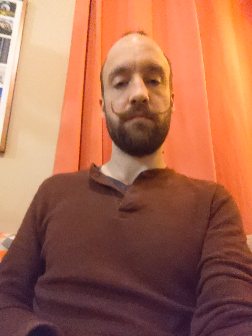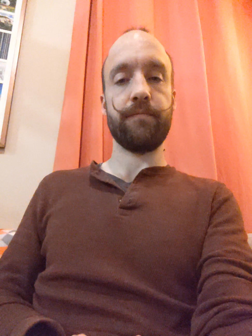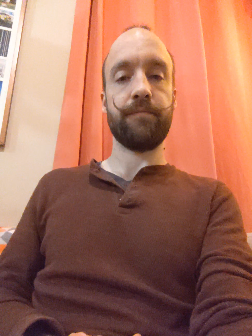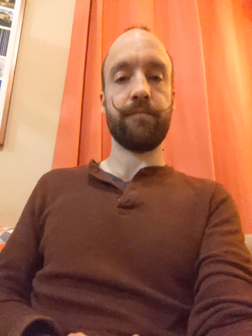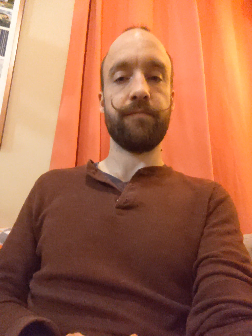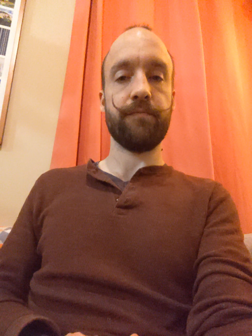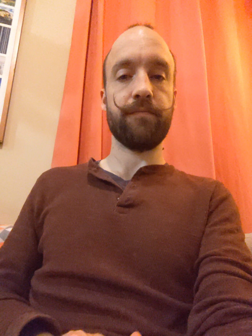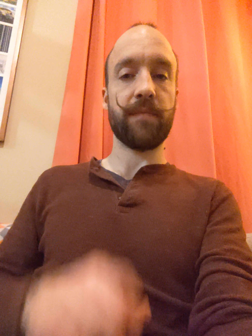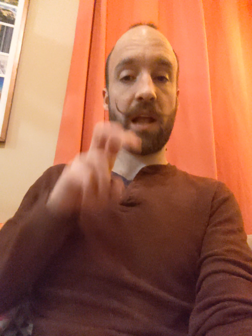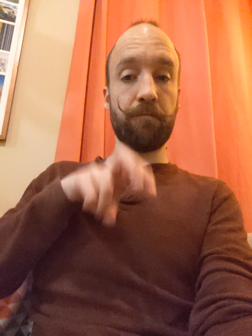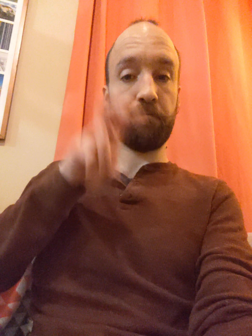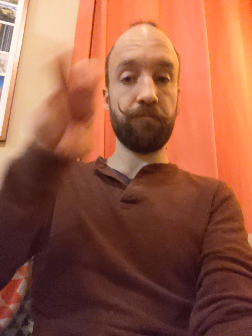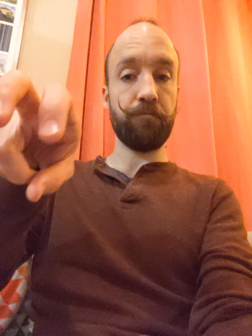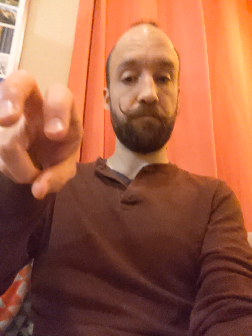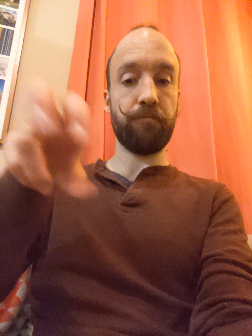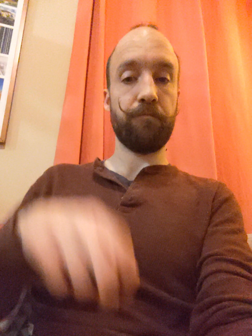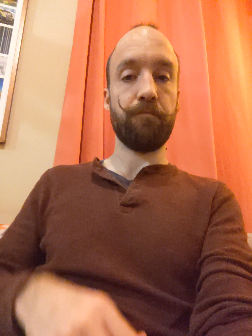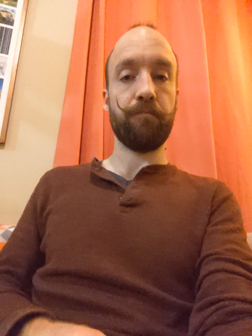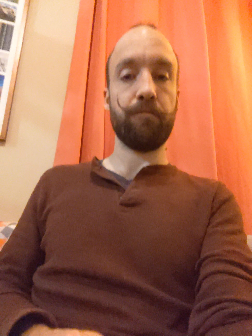jump